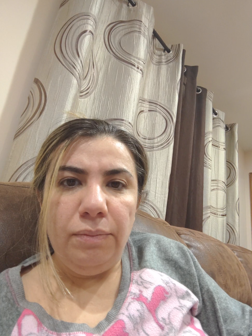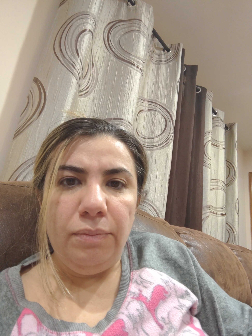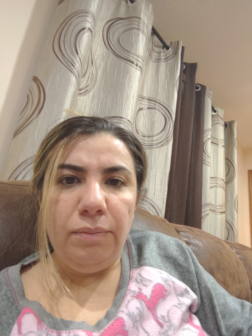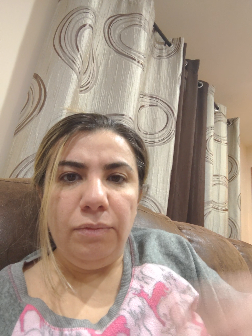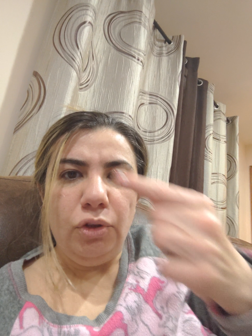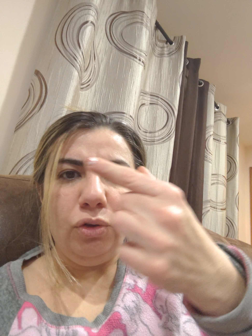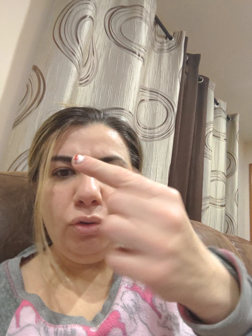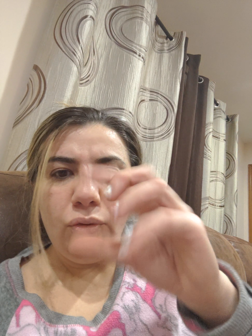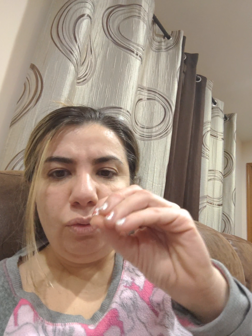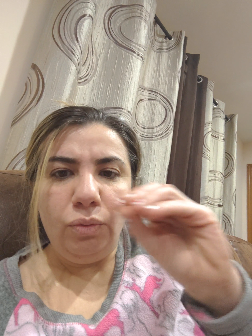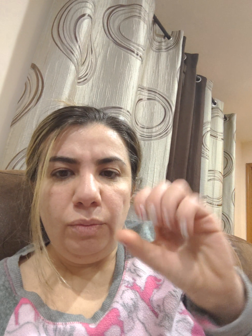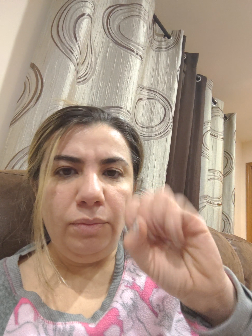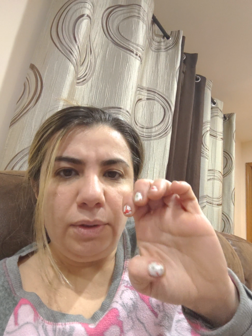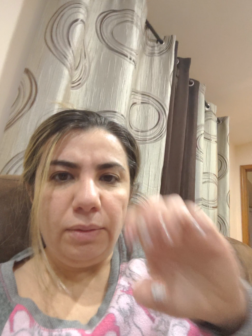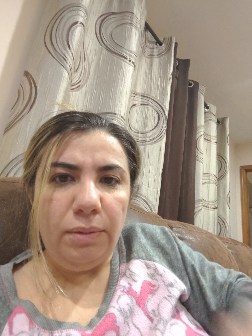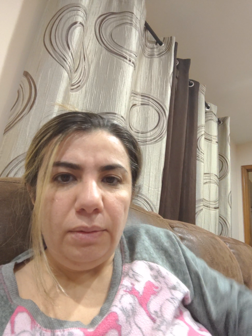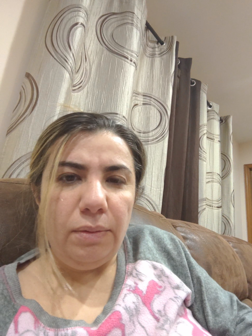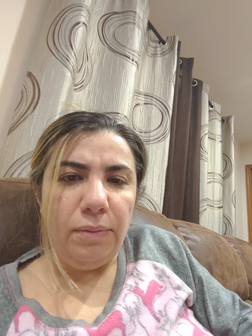goose